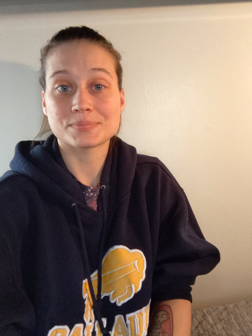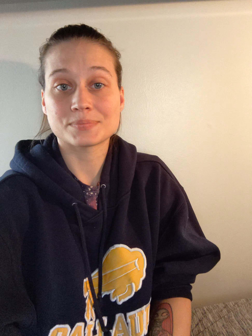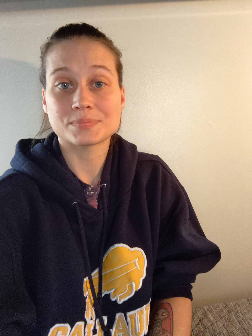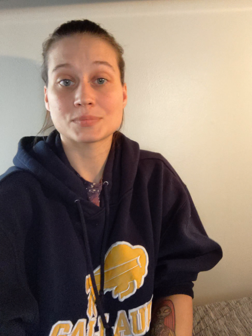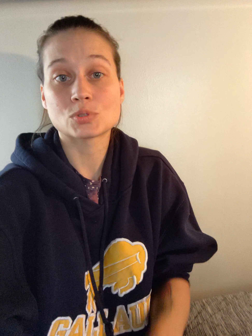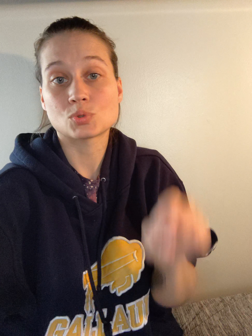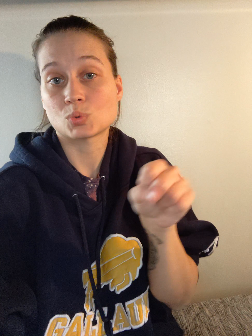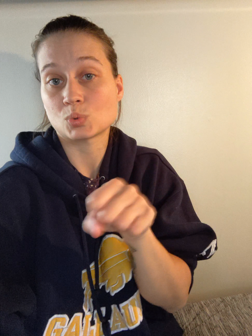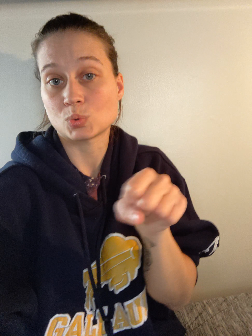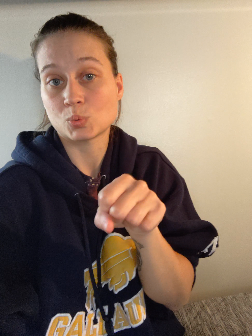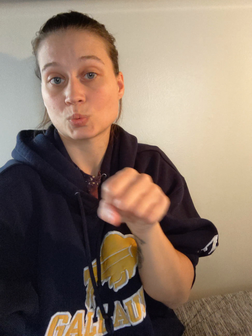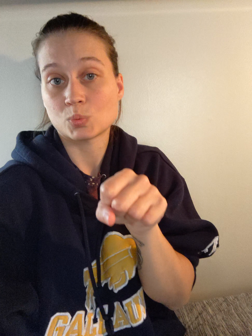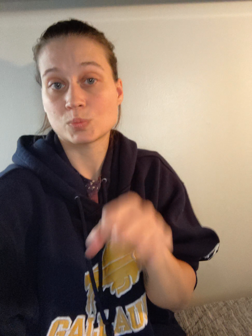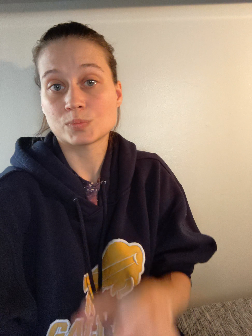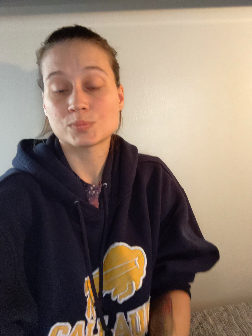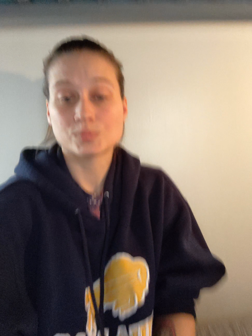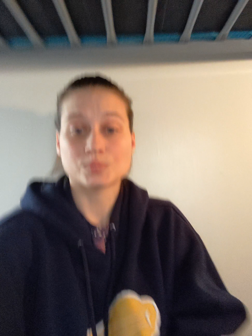shoe